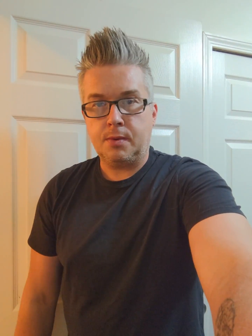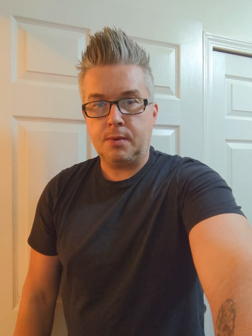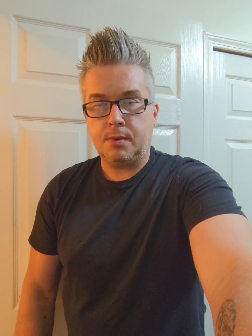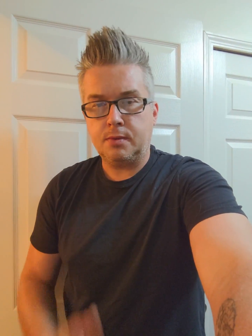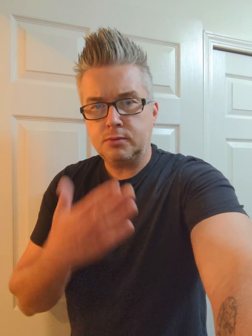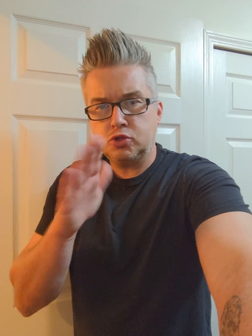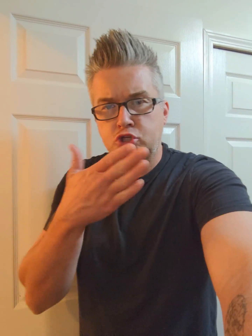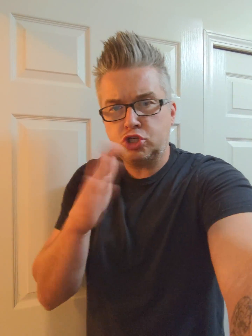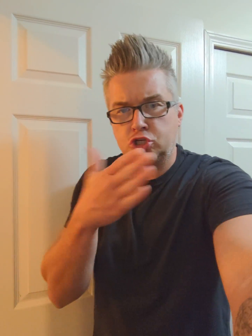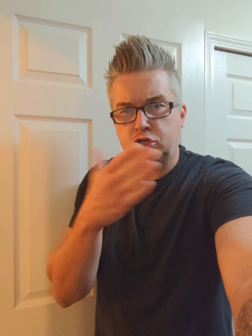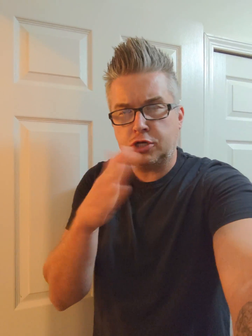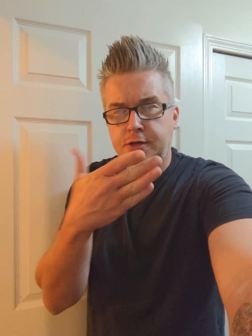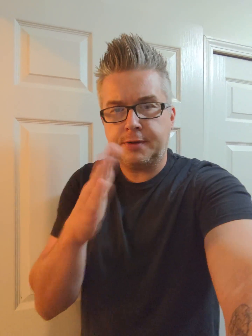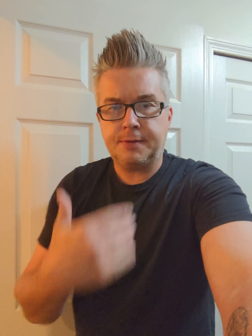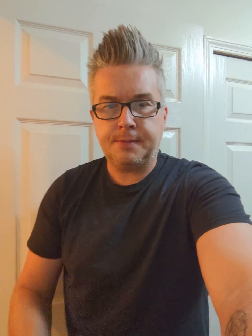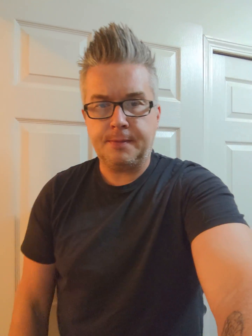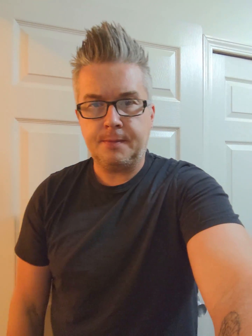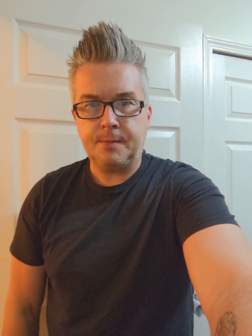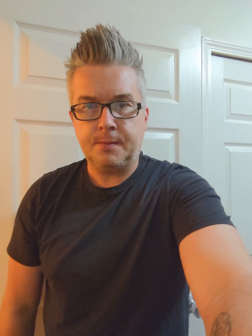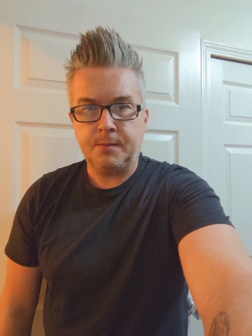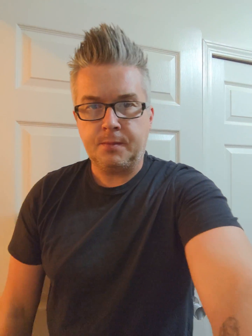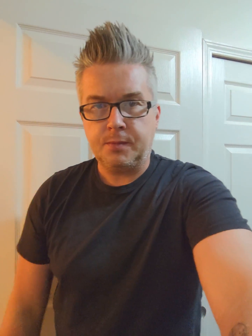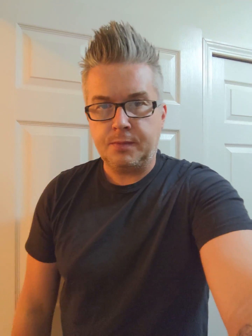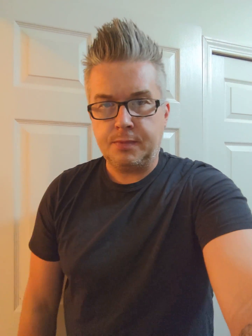share